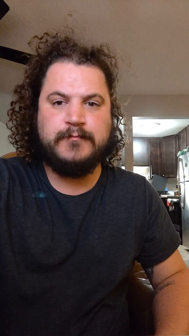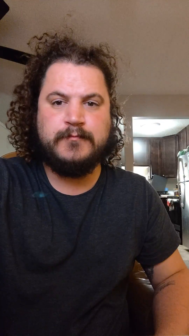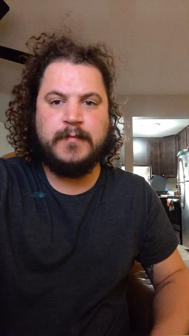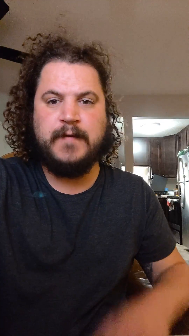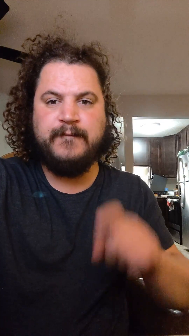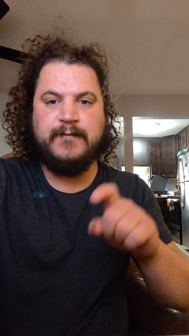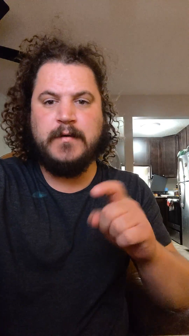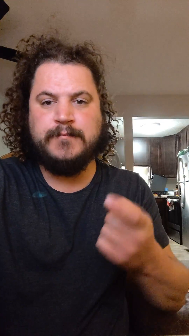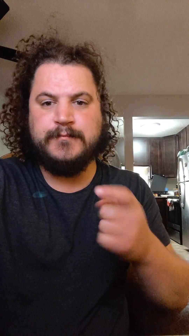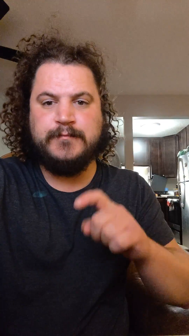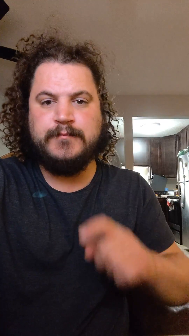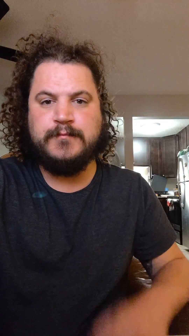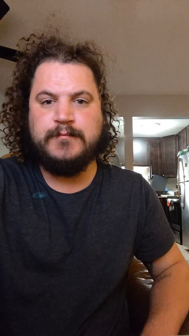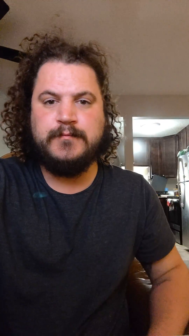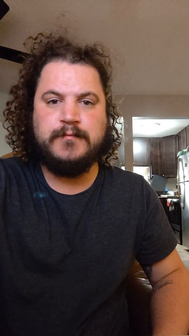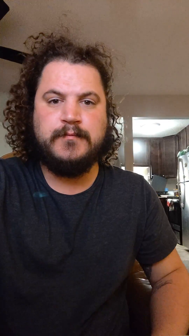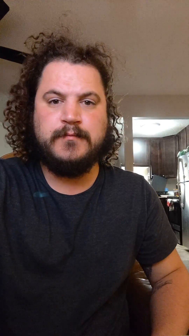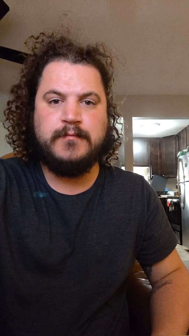friend